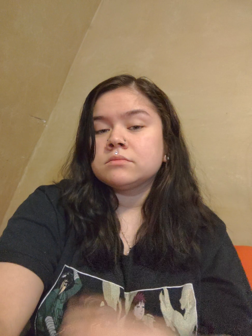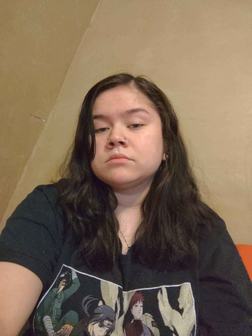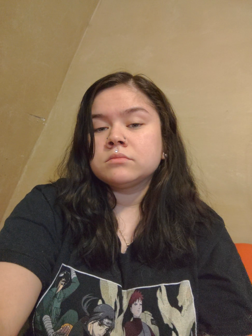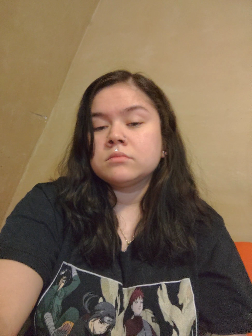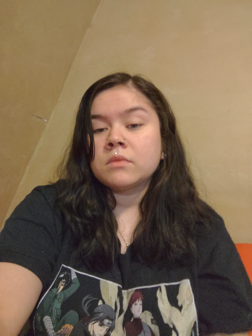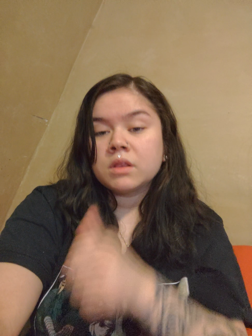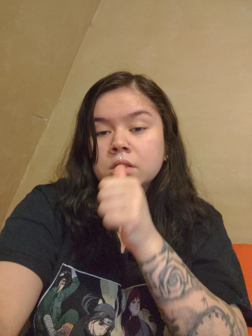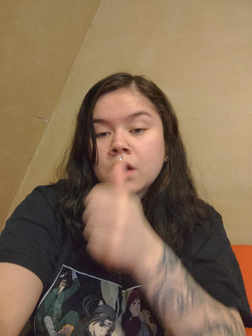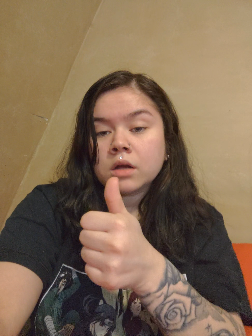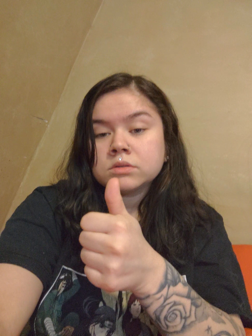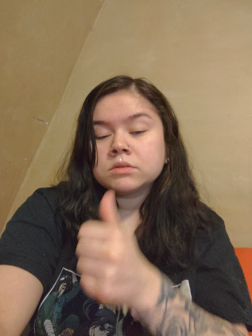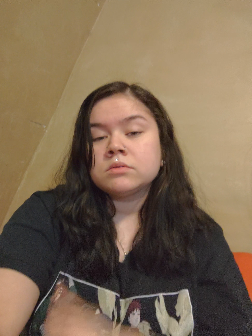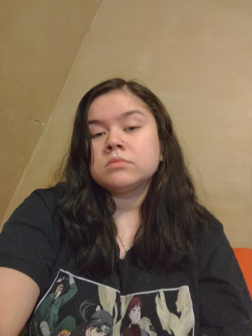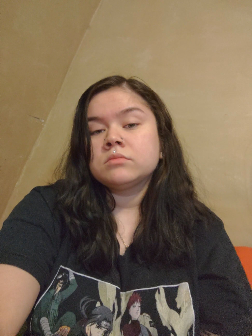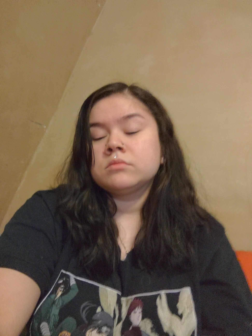nuts